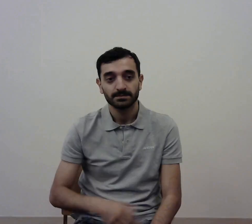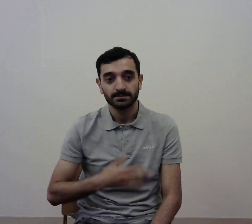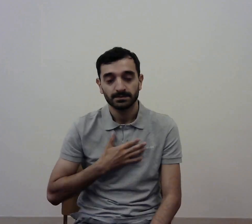mən